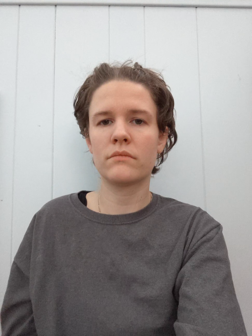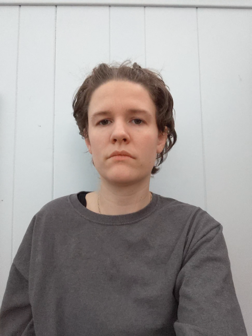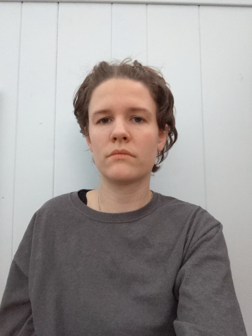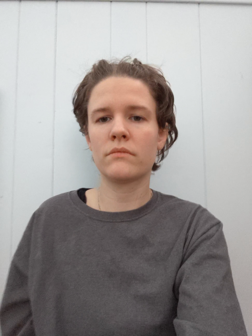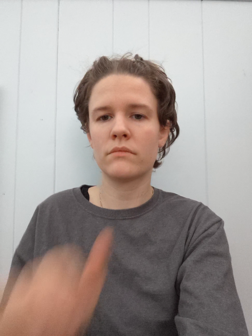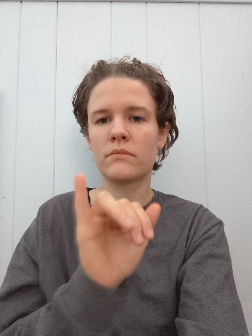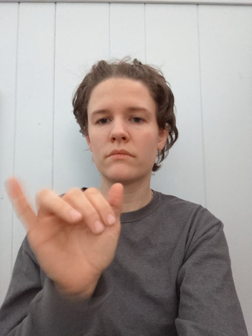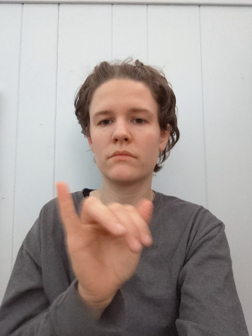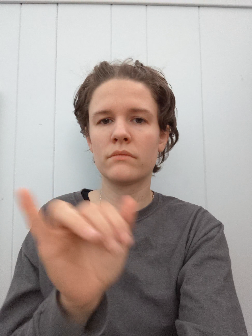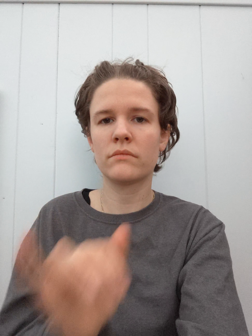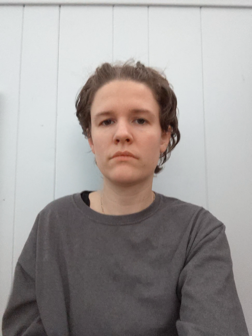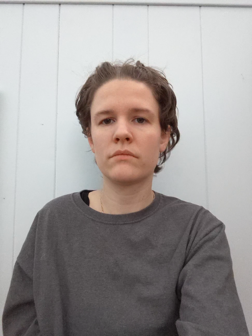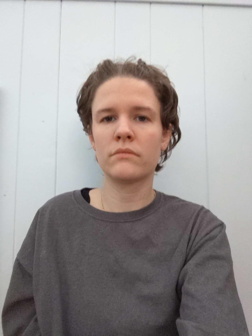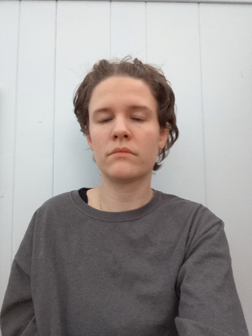same